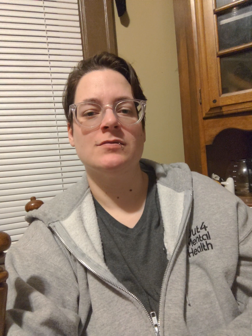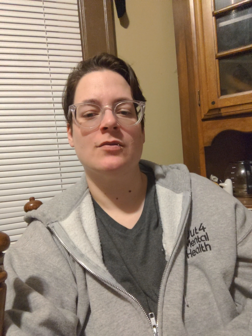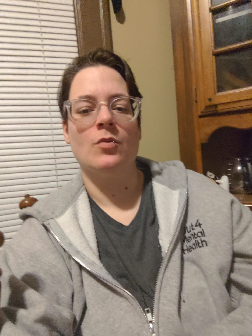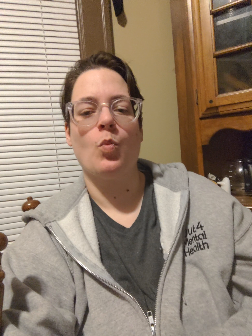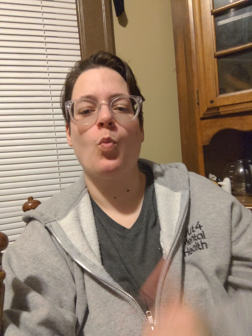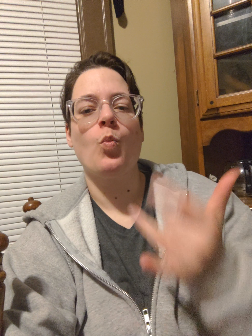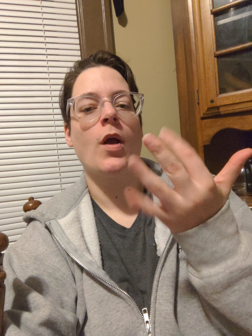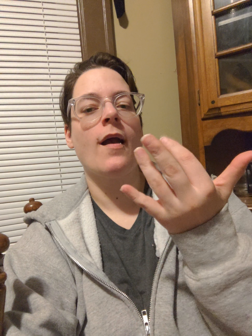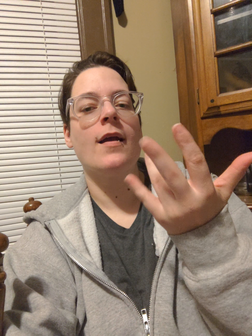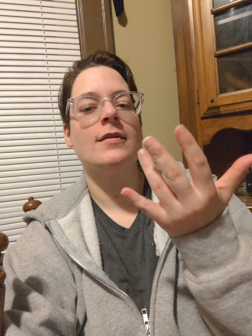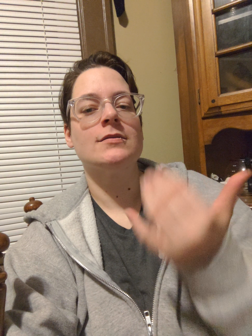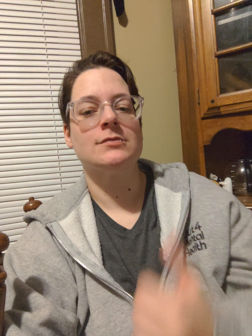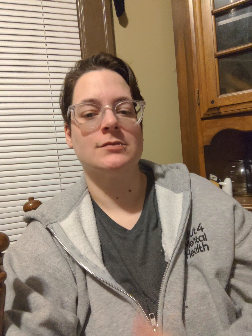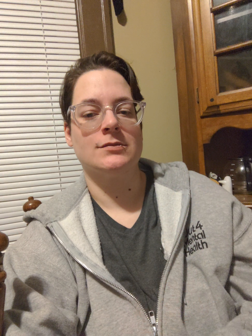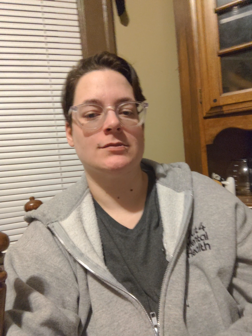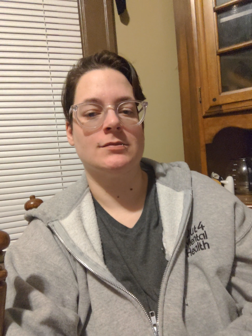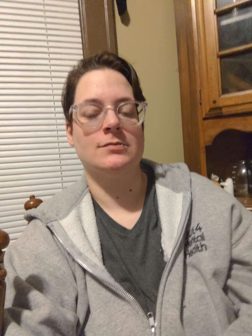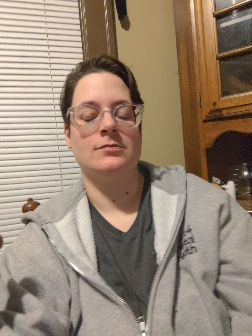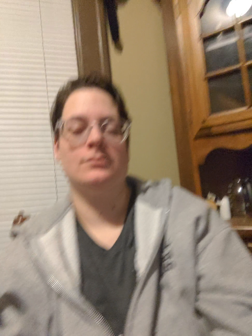wait